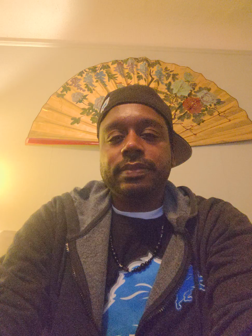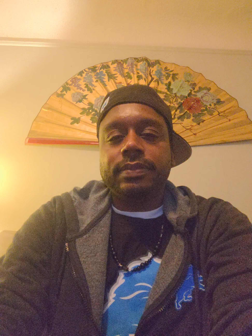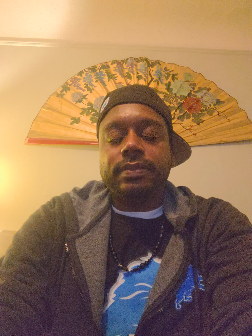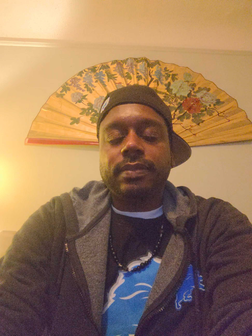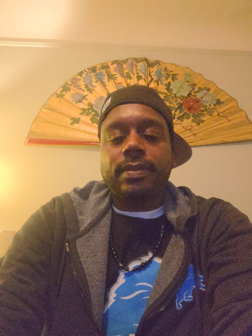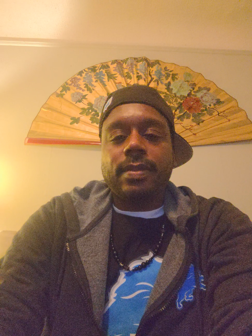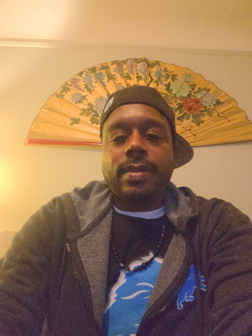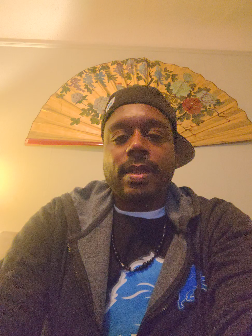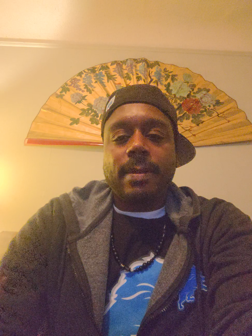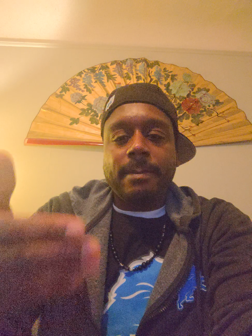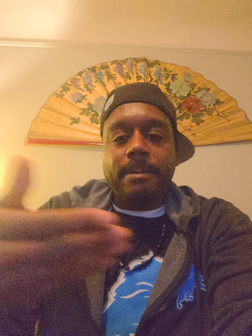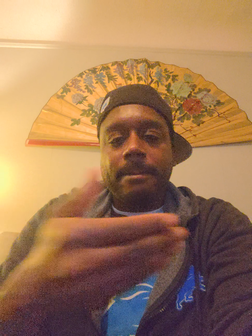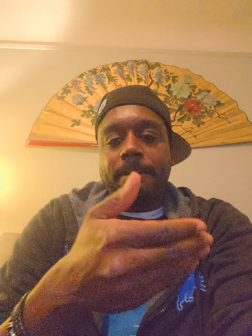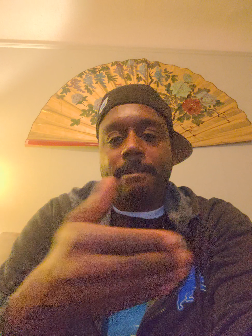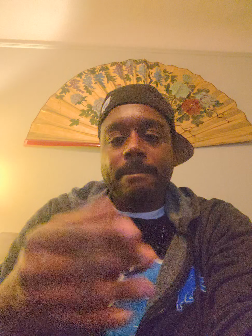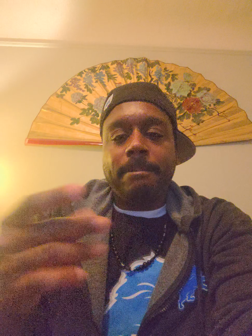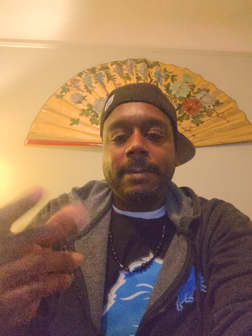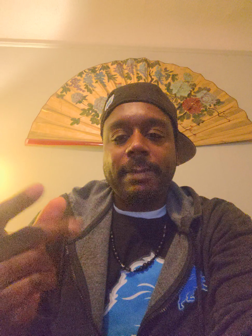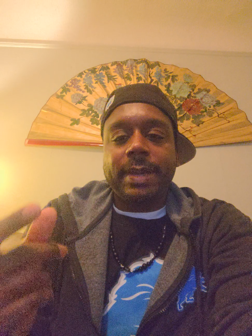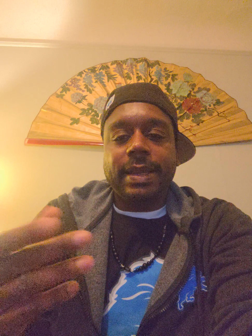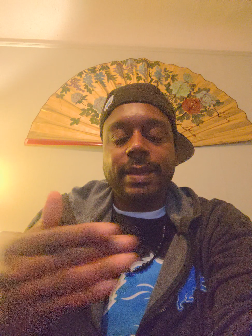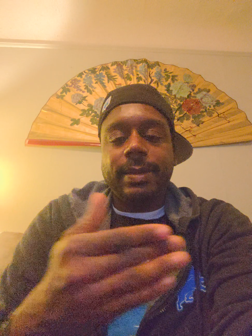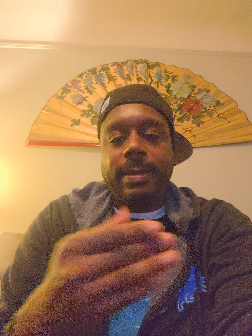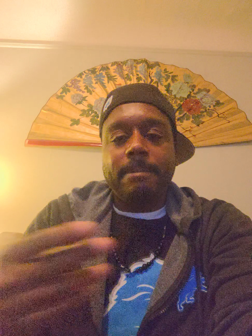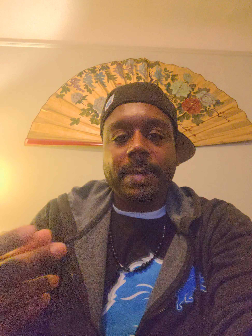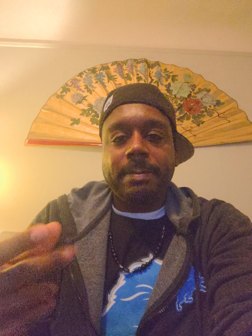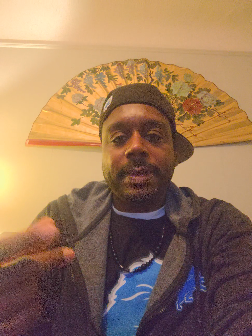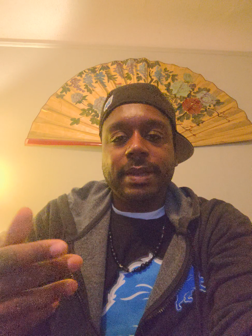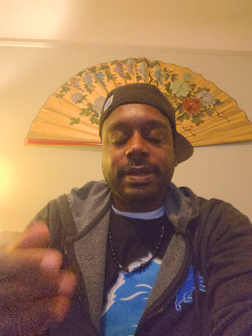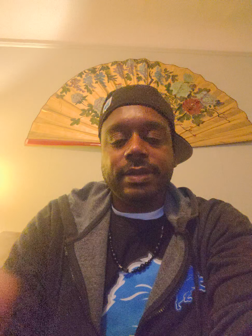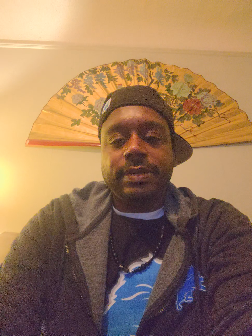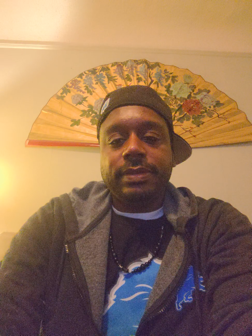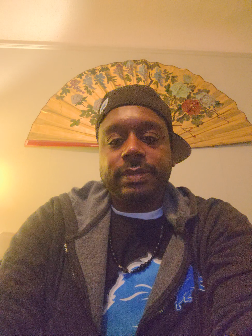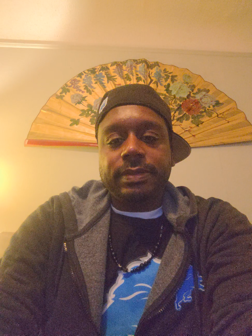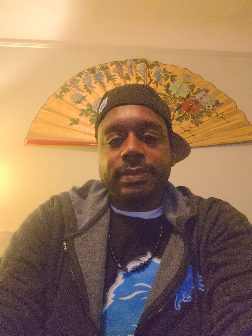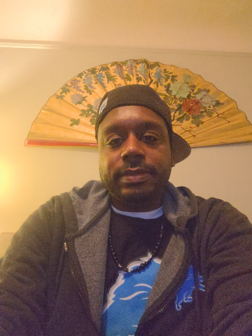puppy